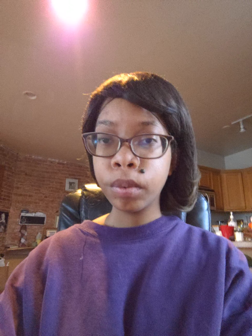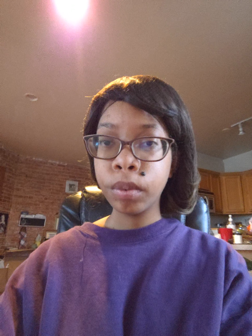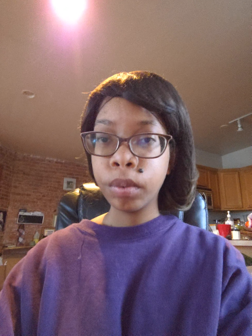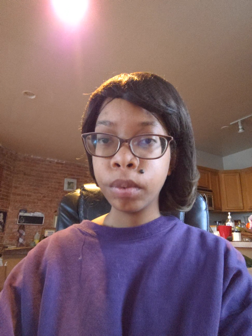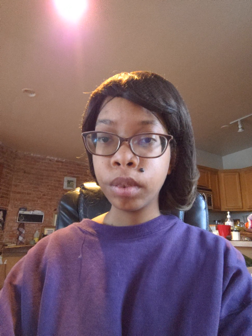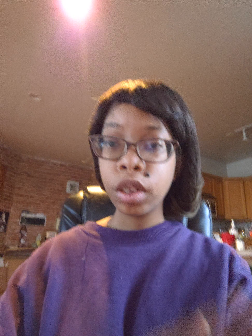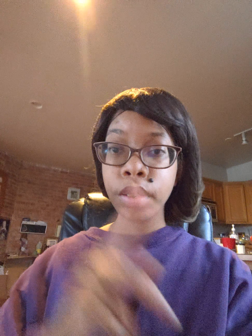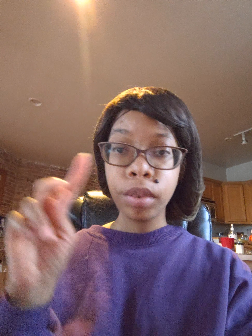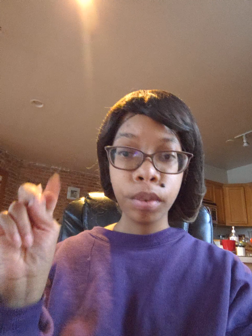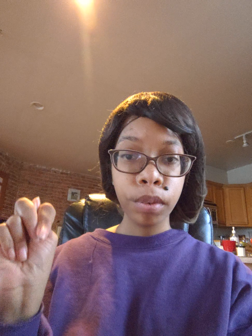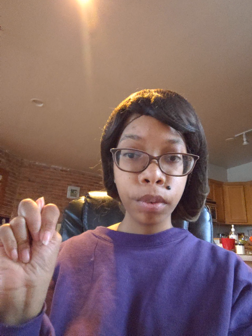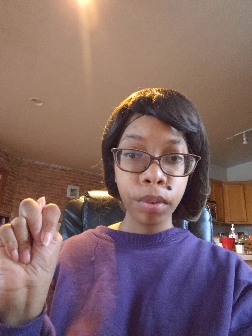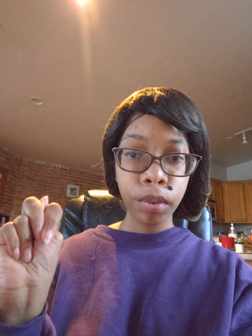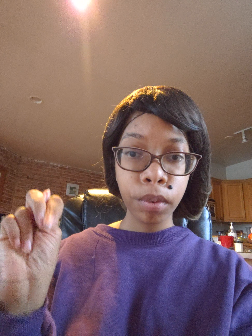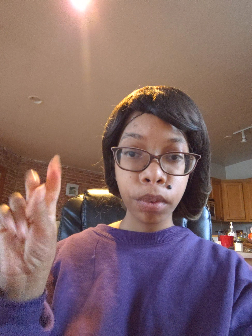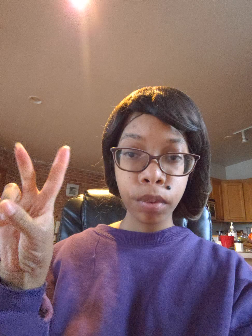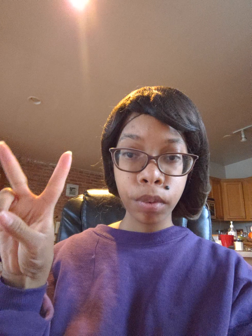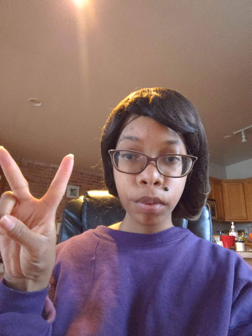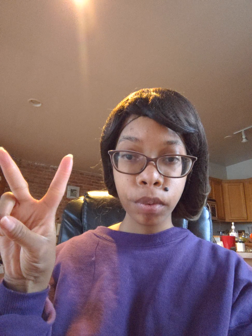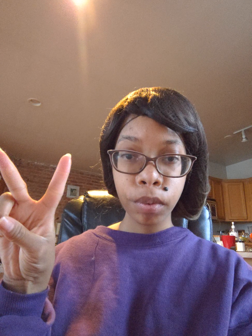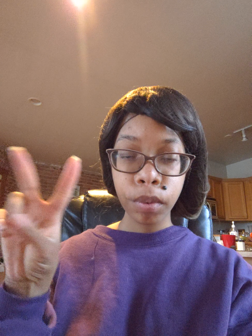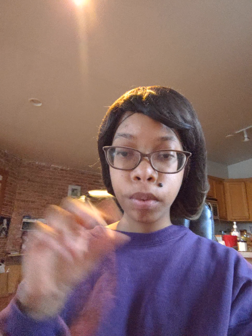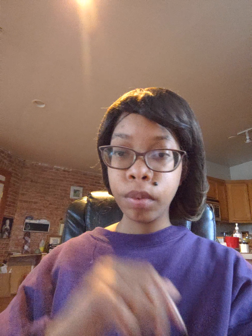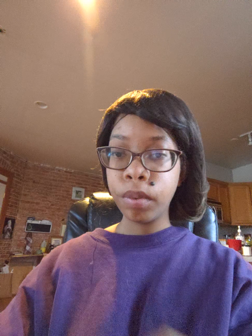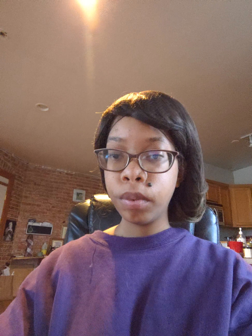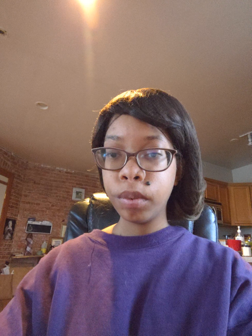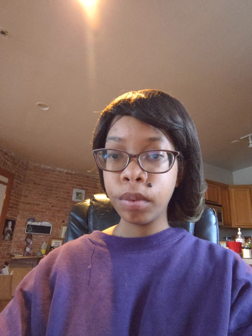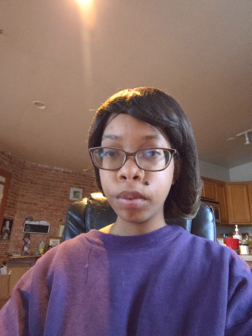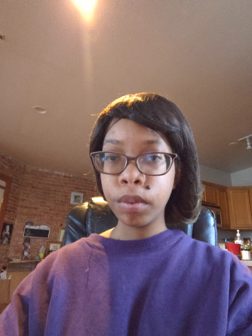TV